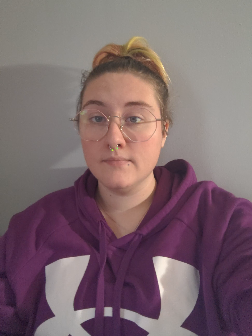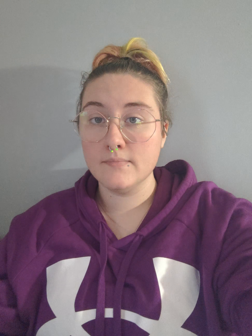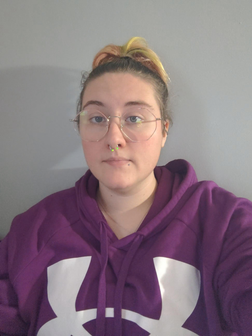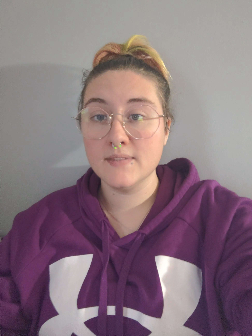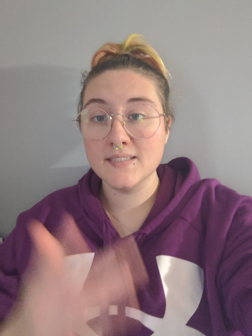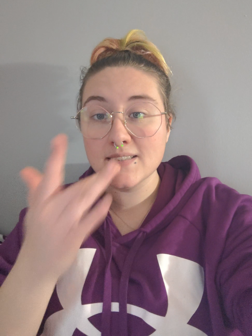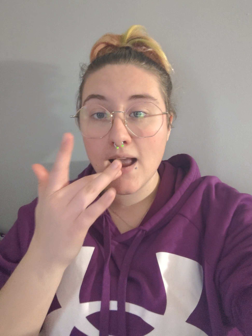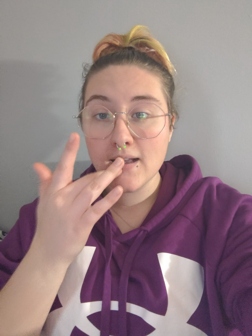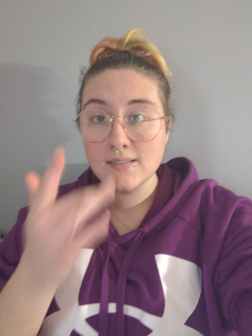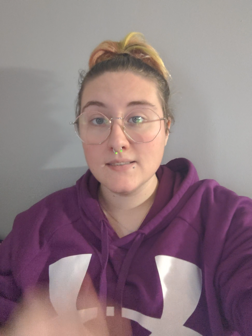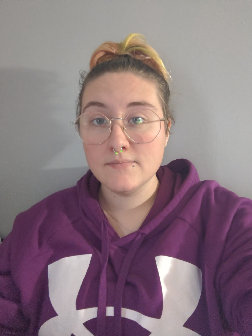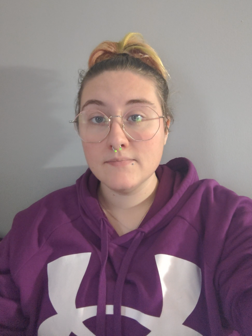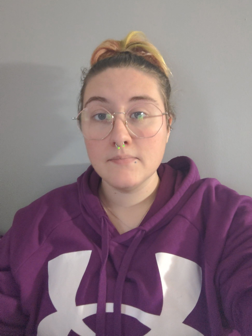taste